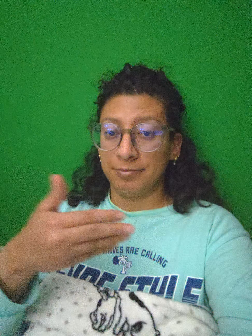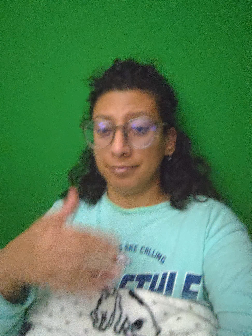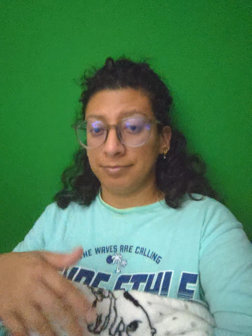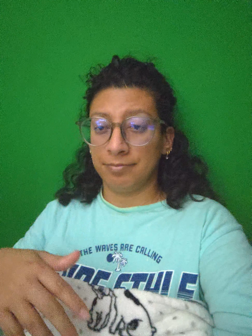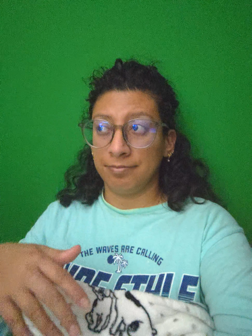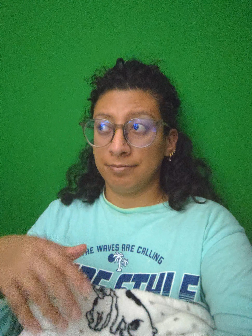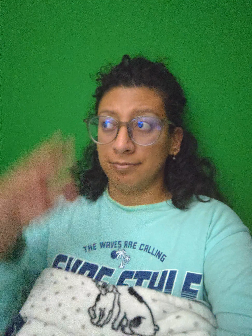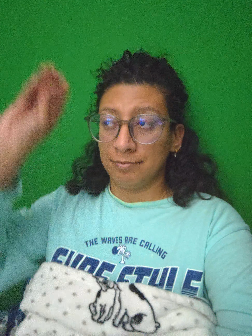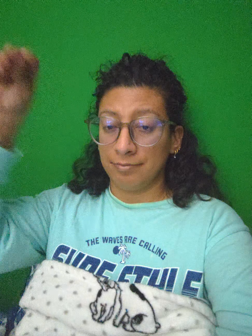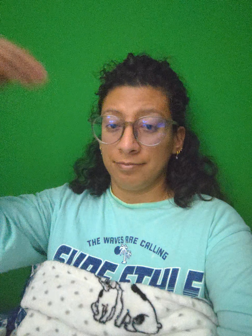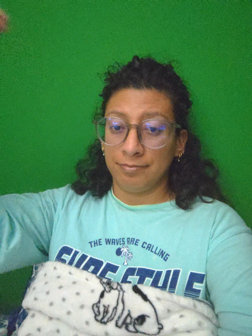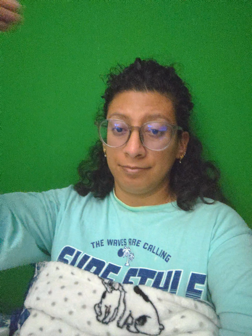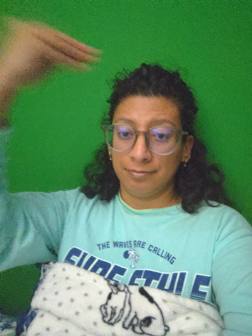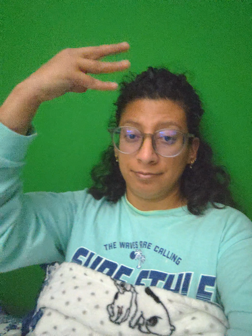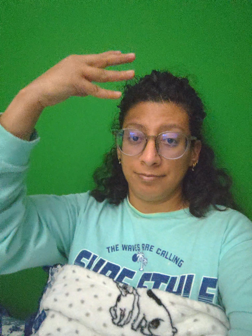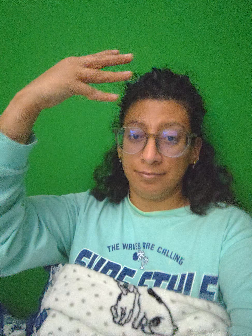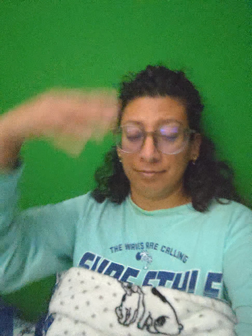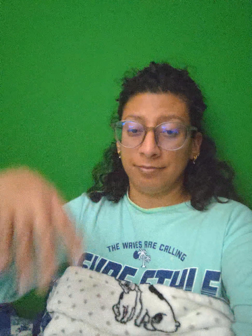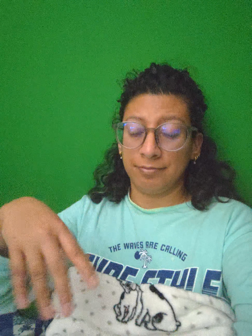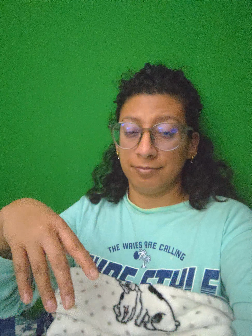sun